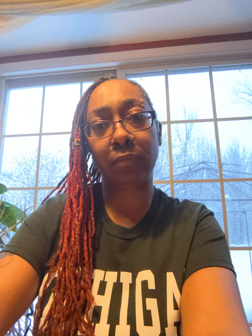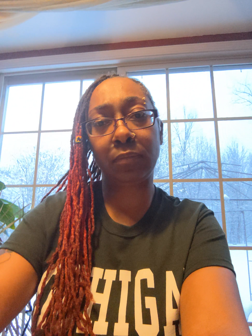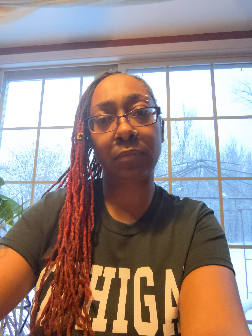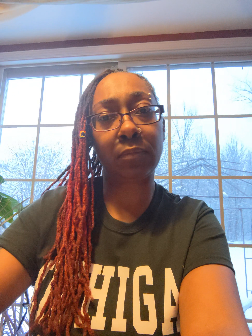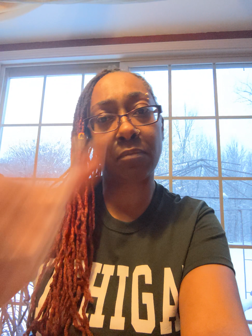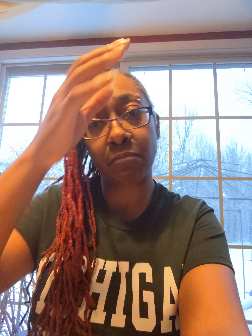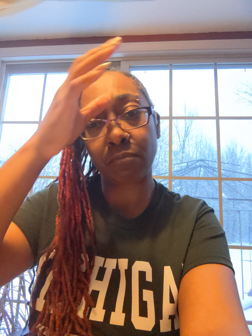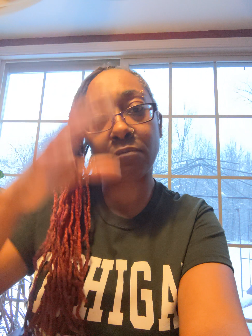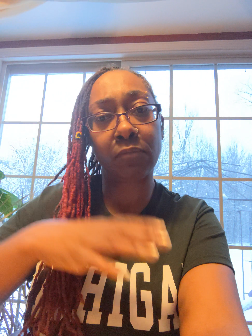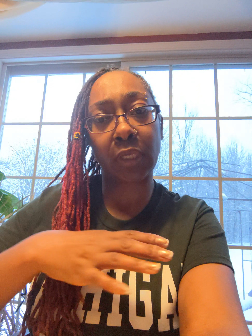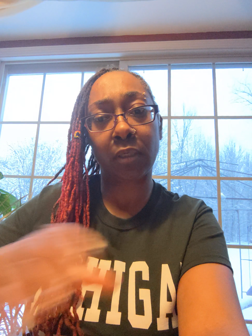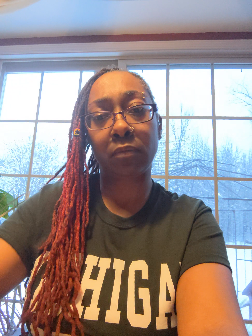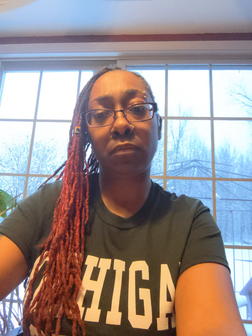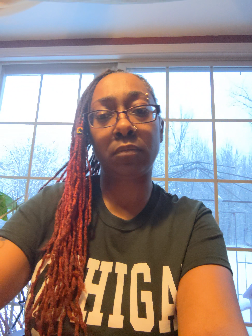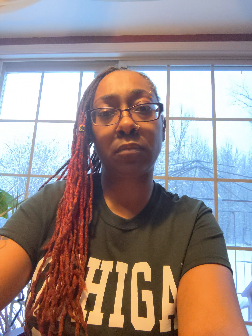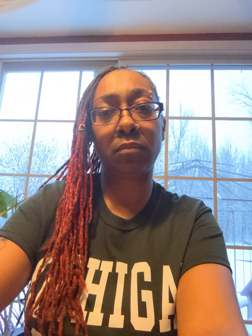man